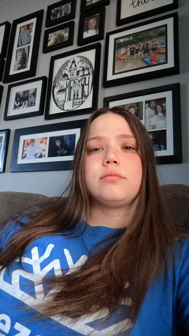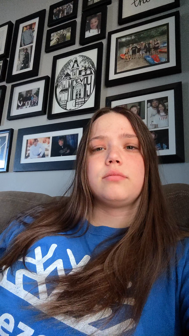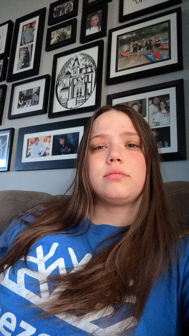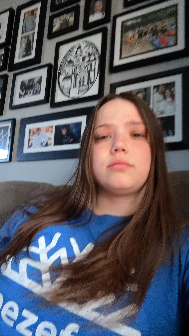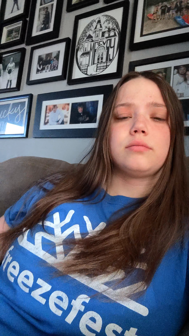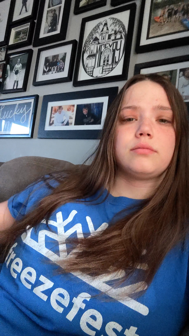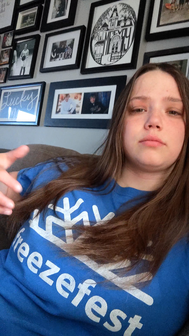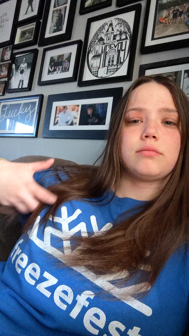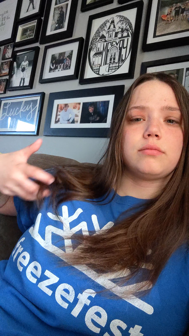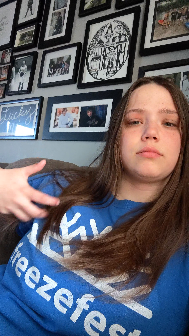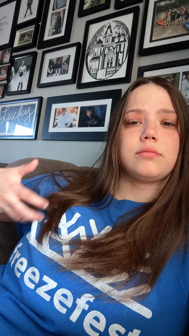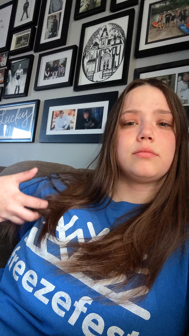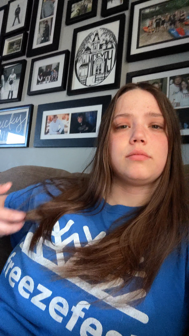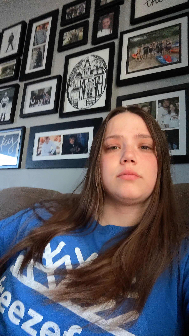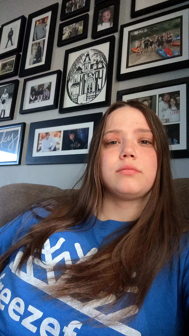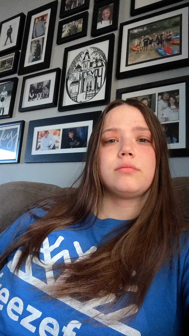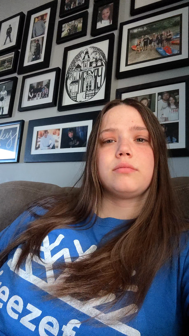monkey